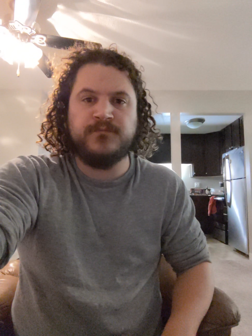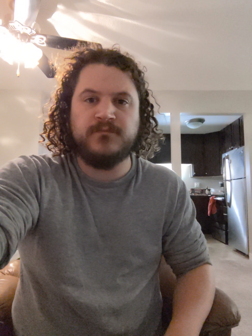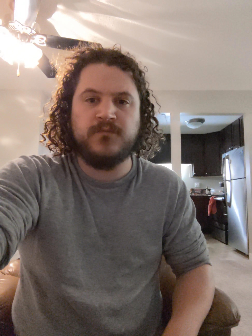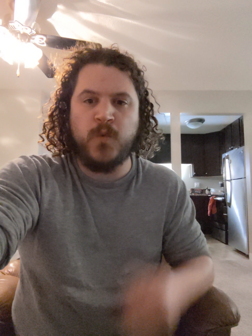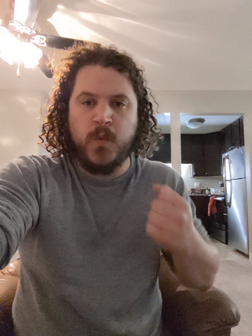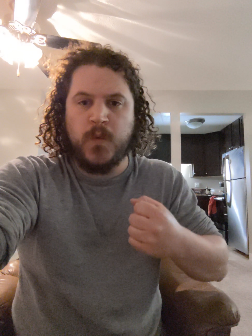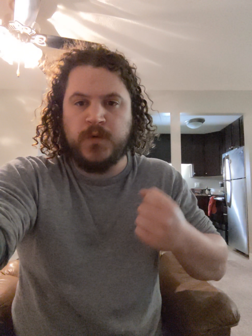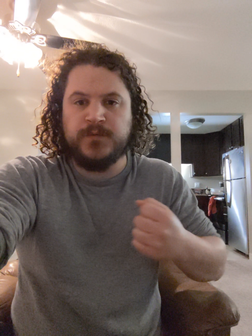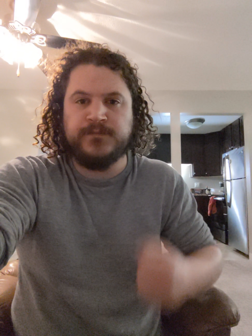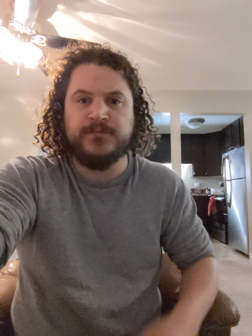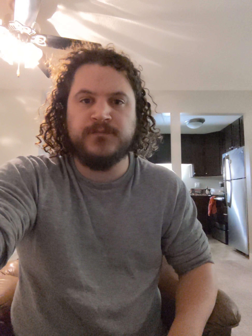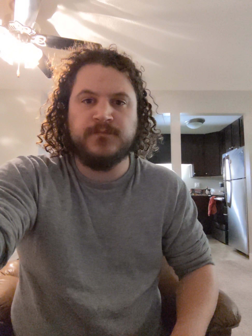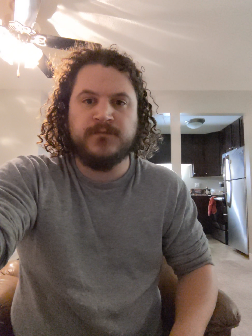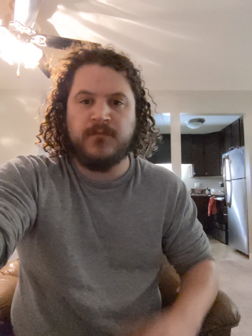car